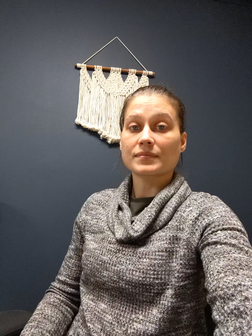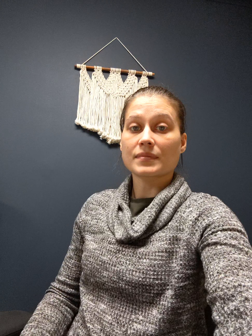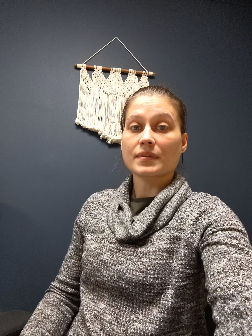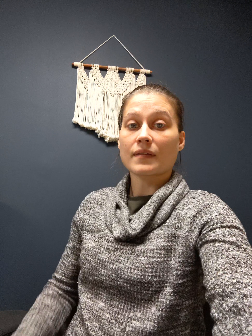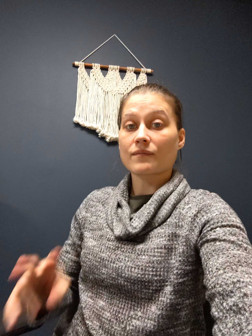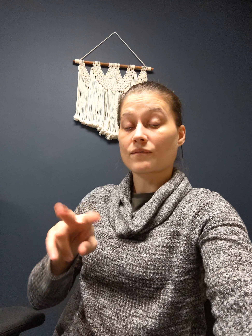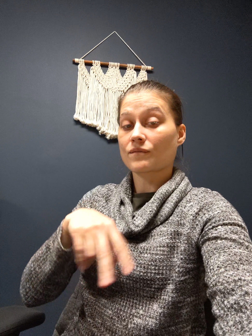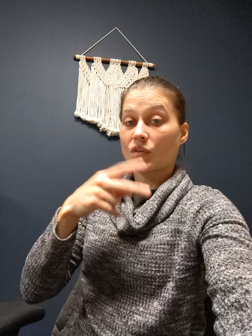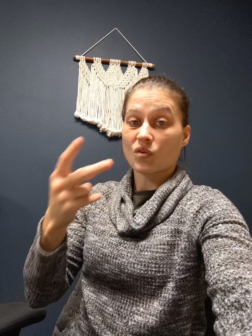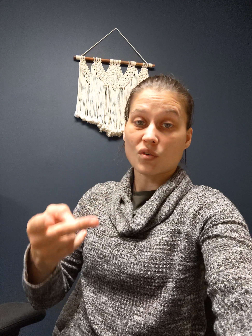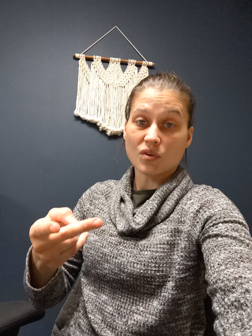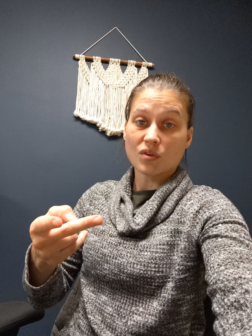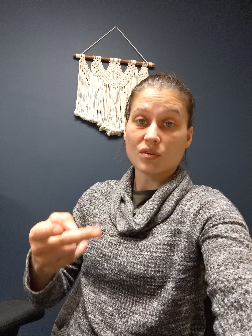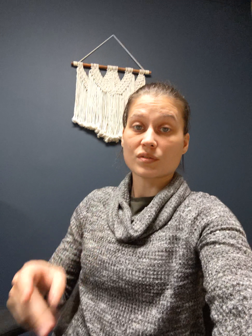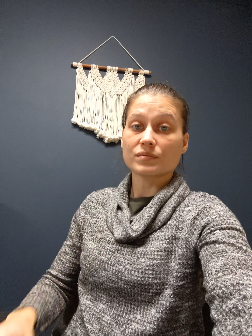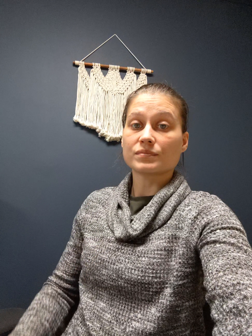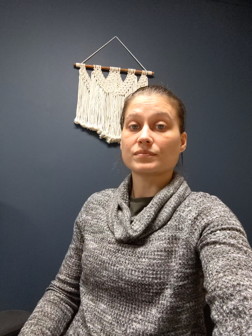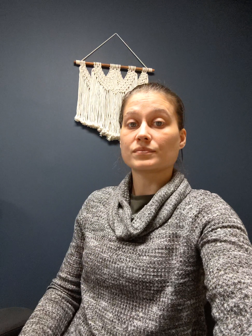fall